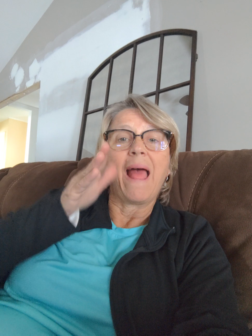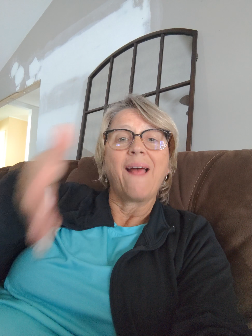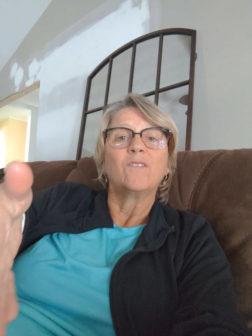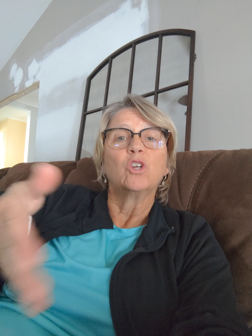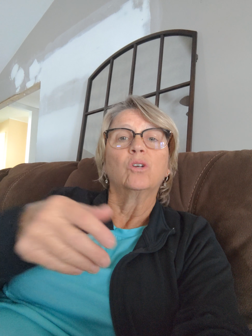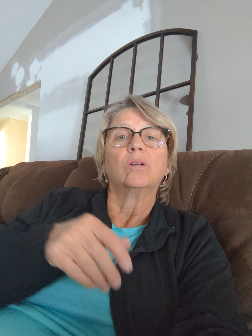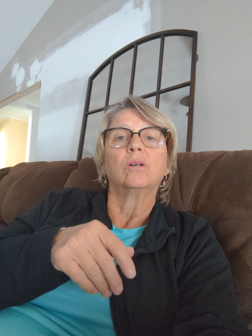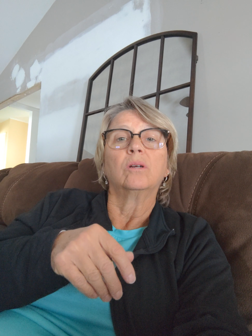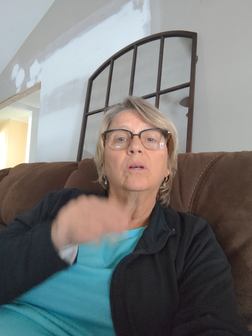after